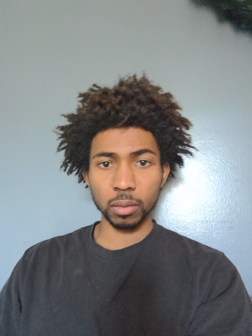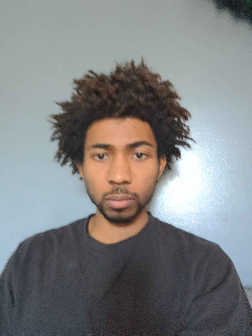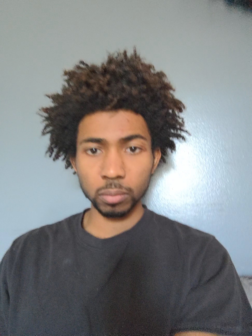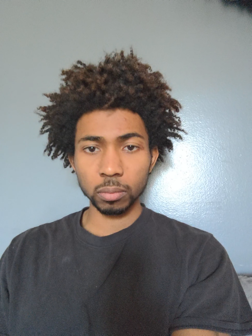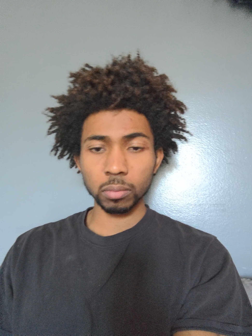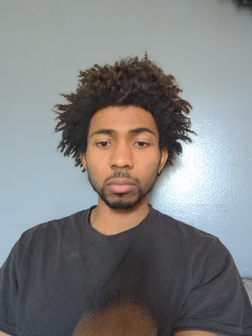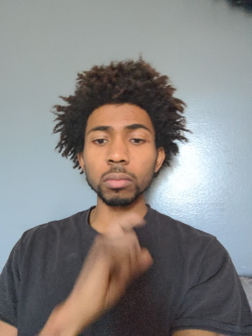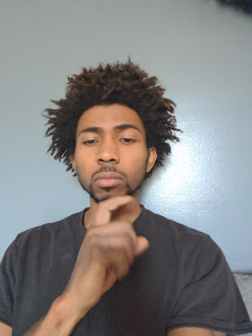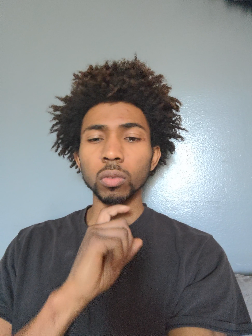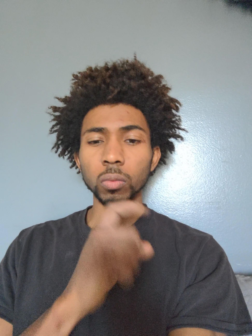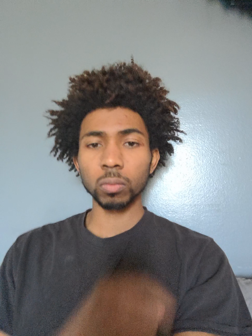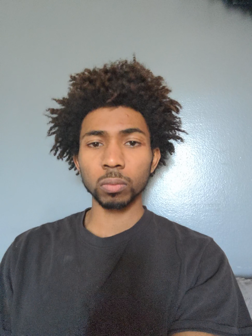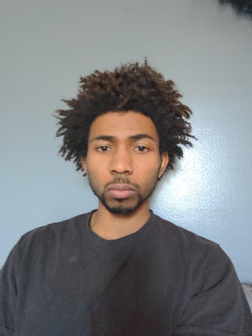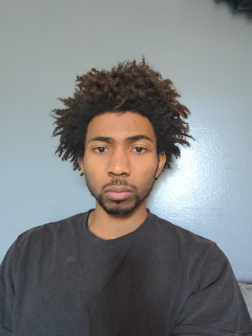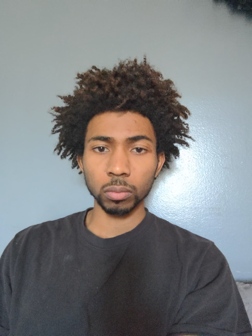garbage